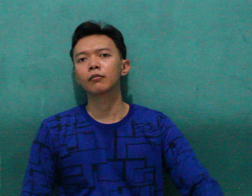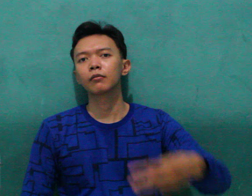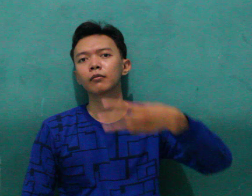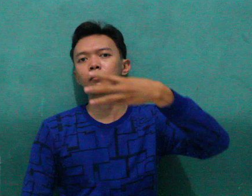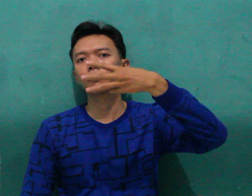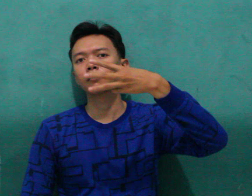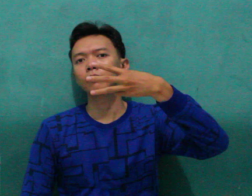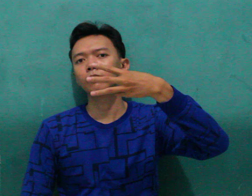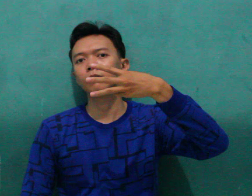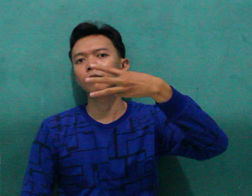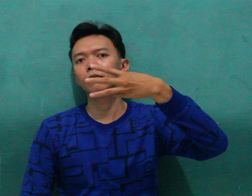E